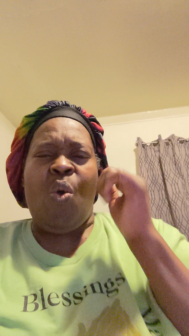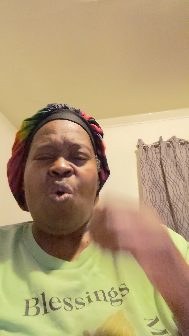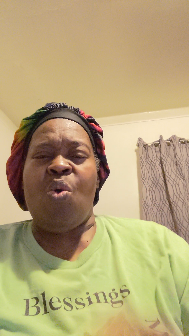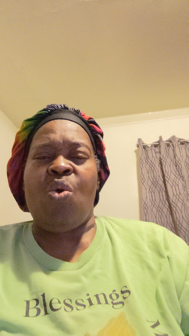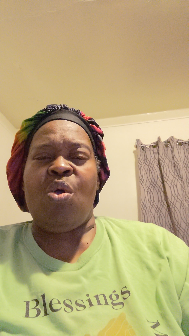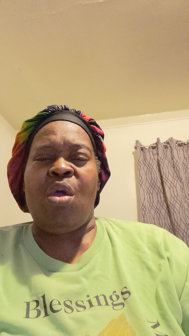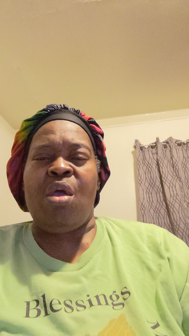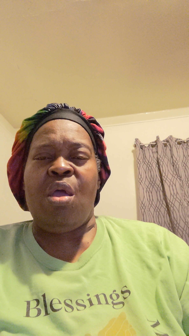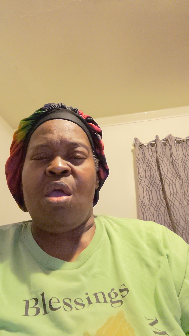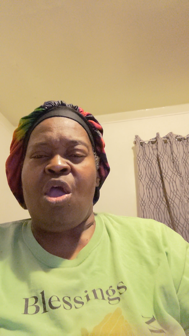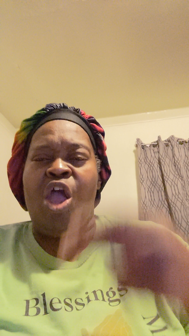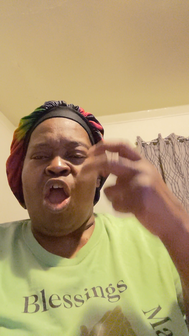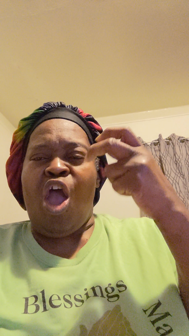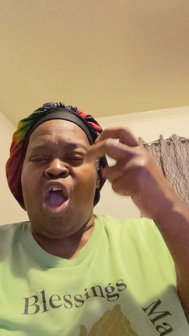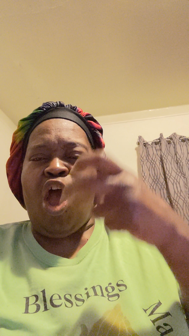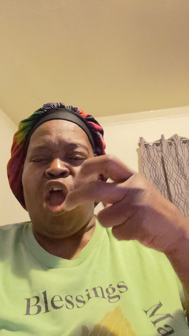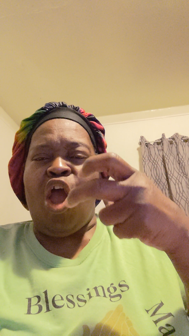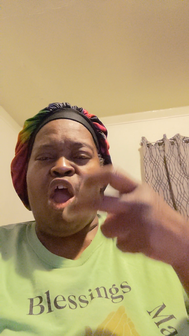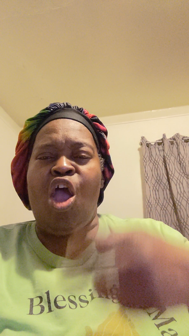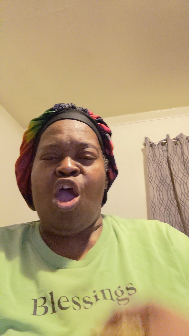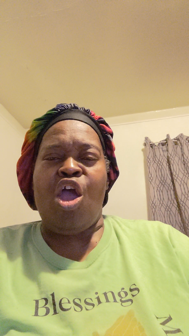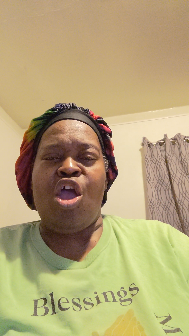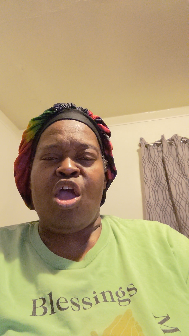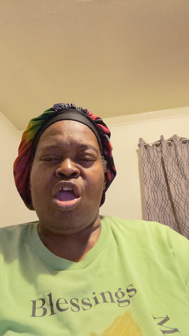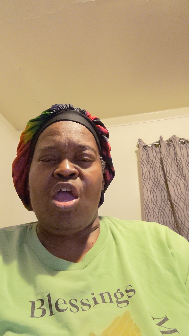hard